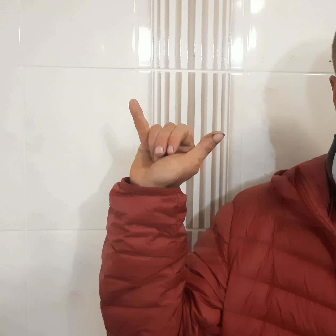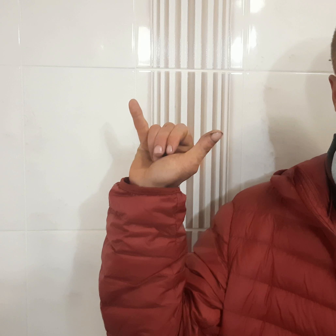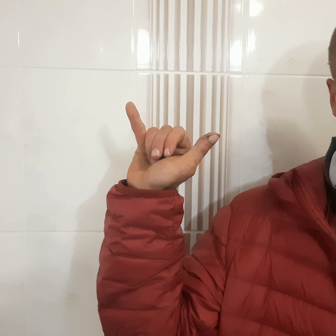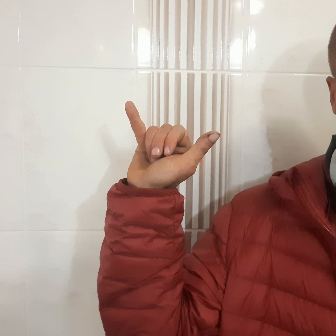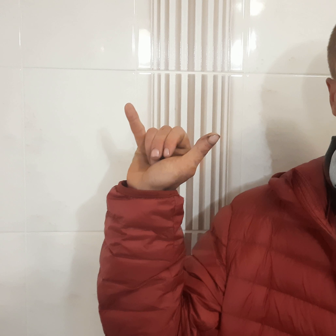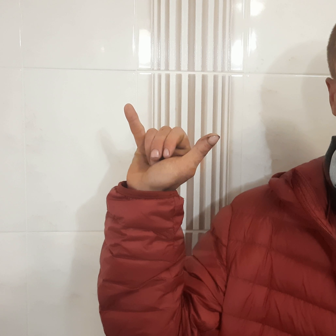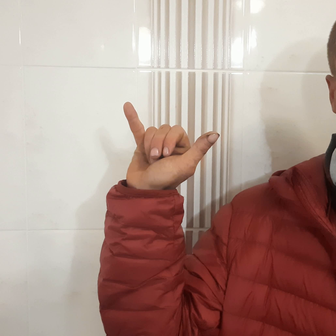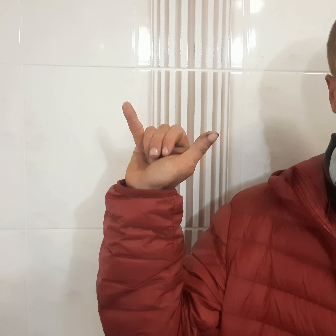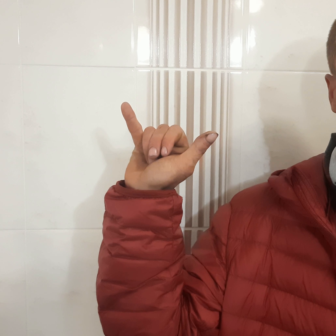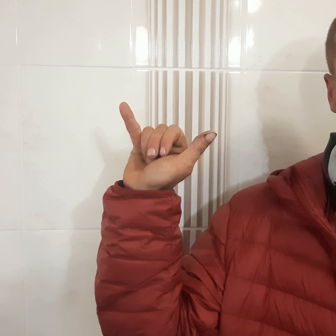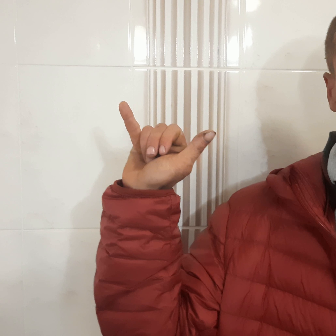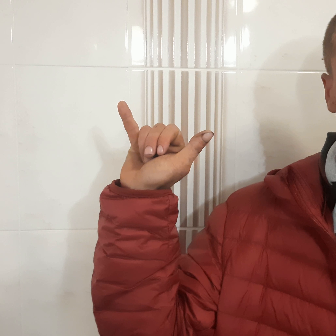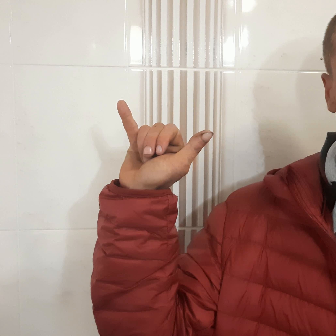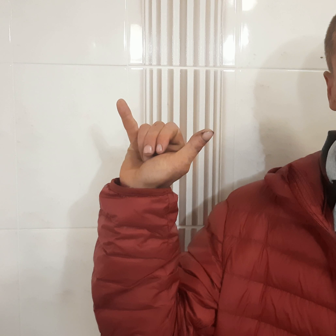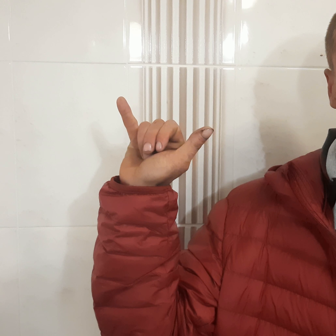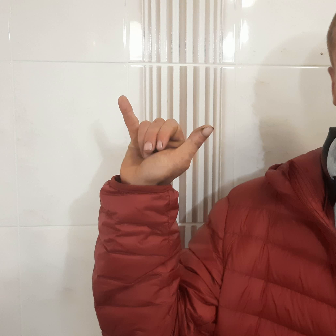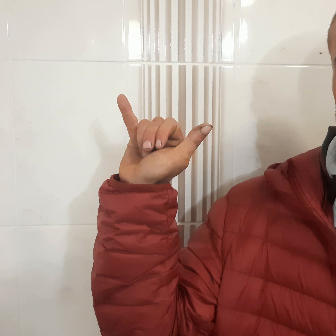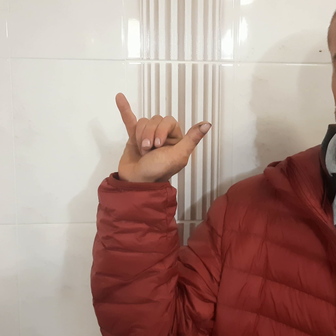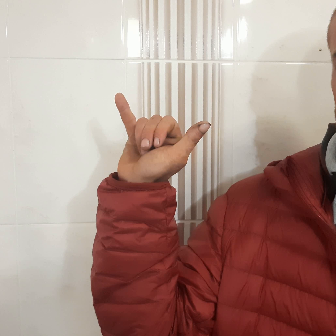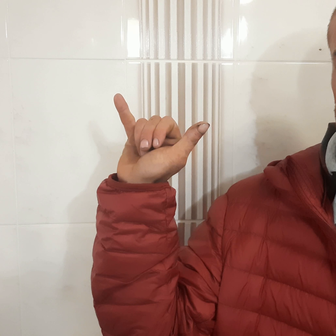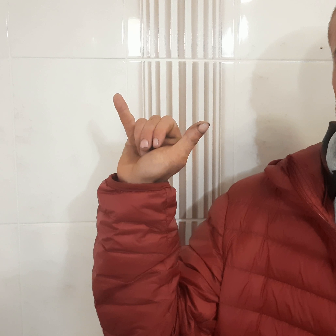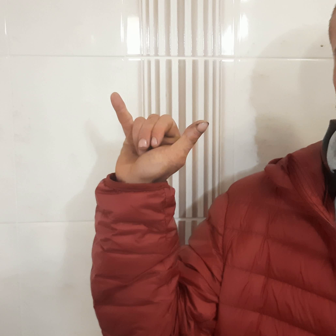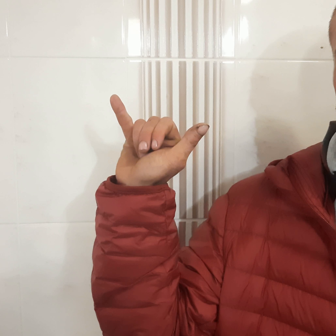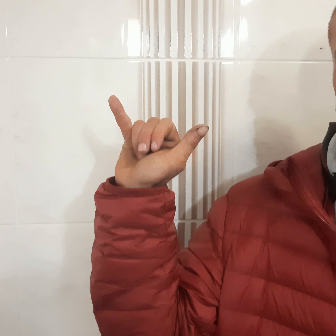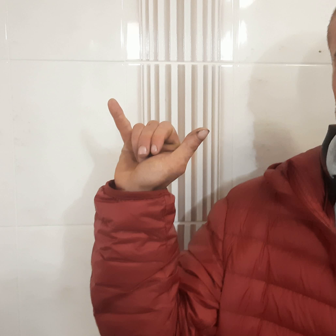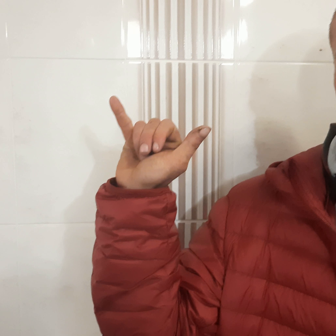У